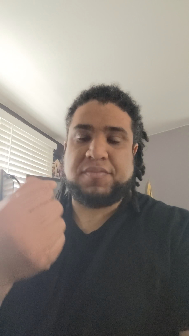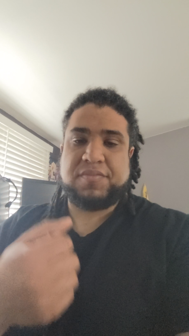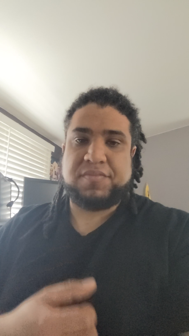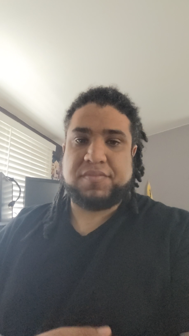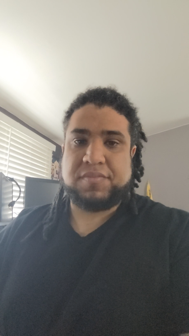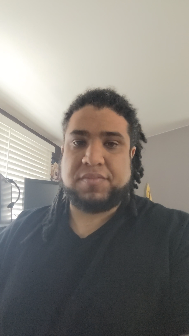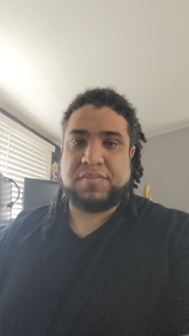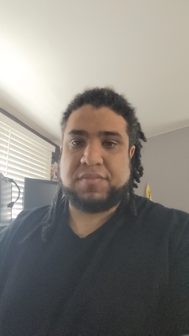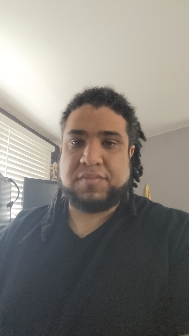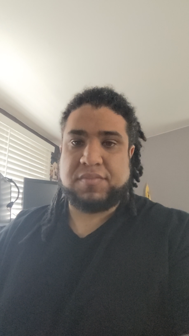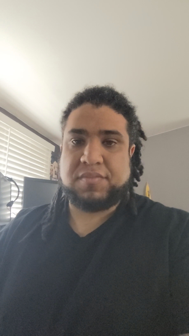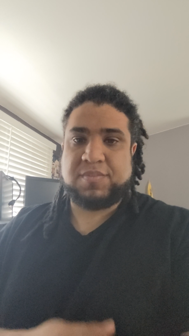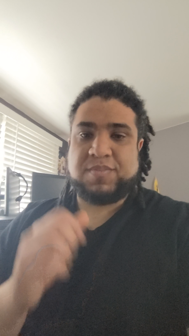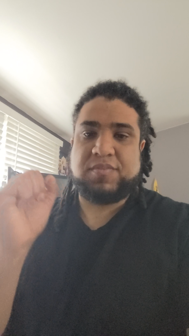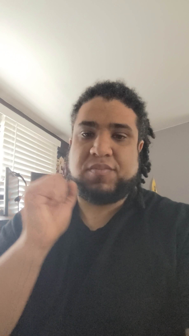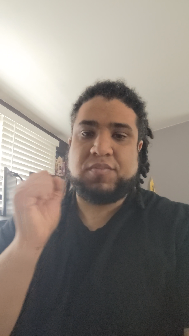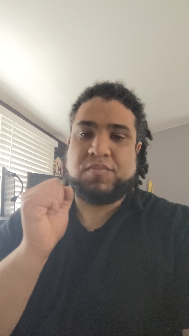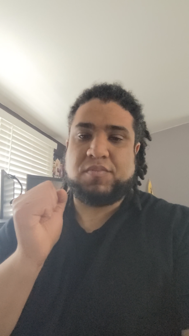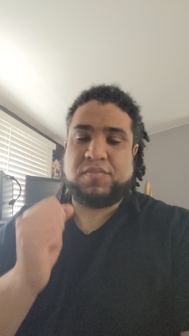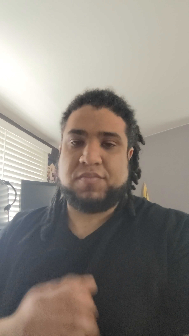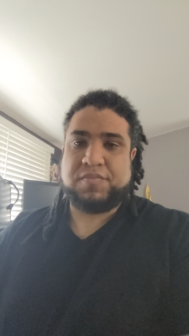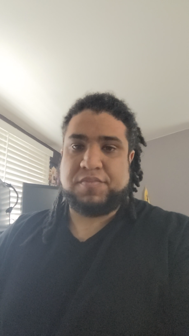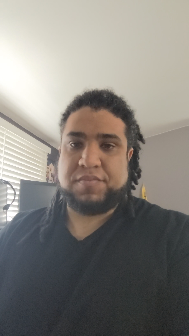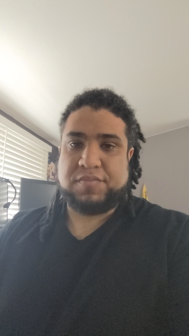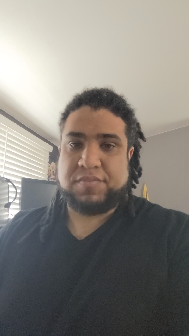cold